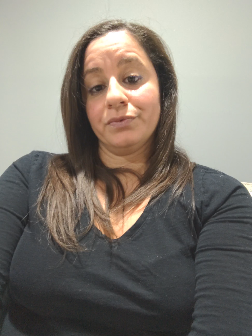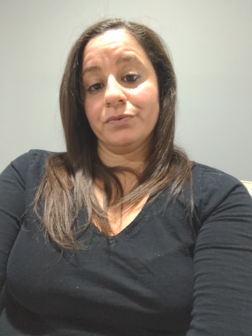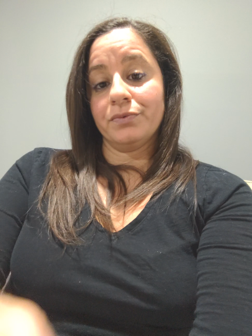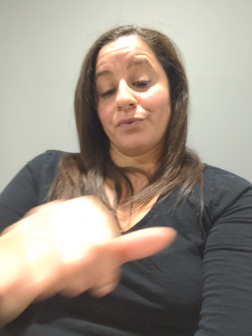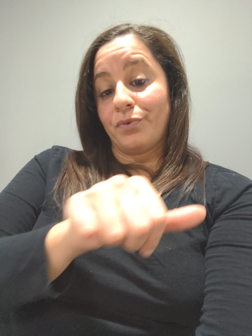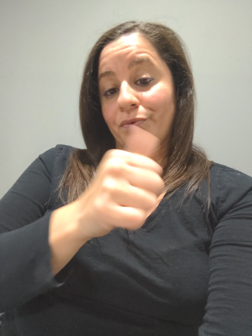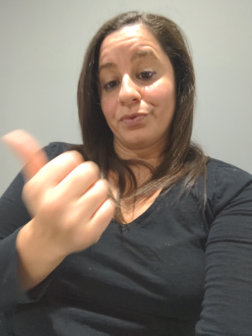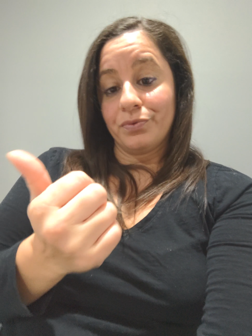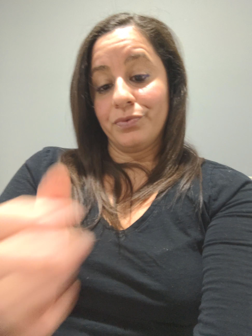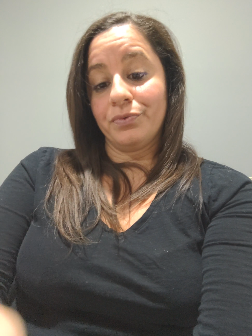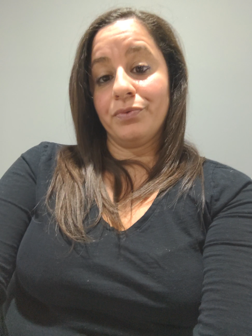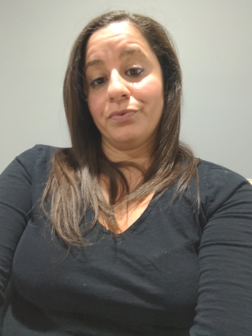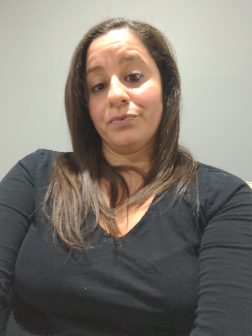another